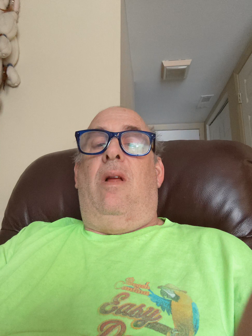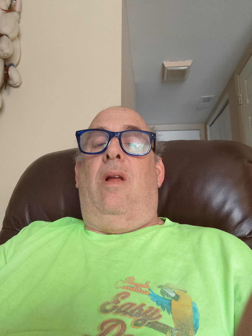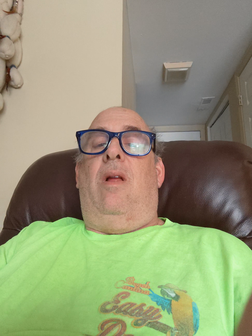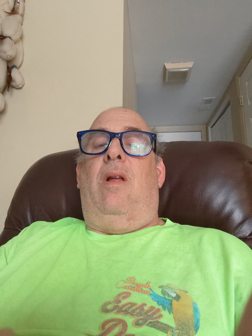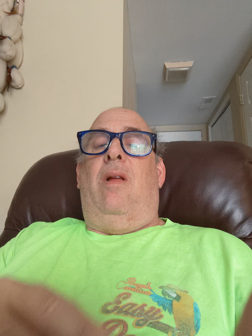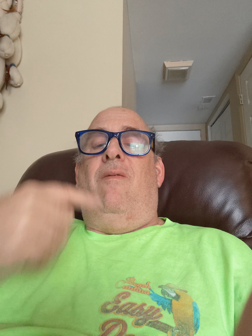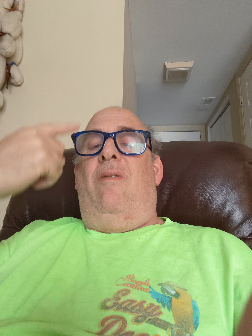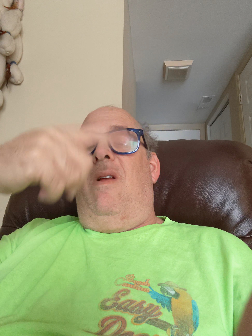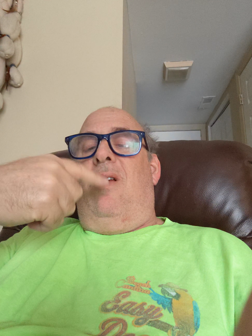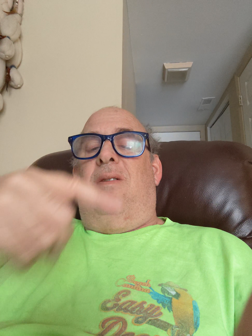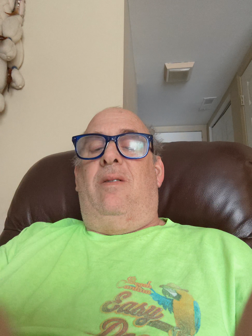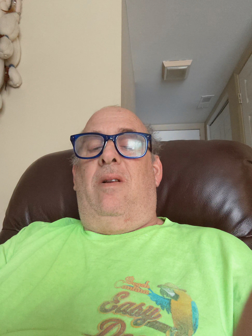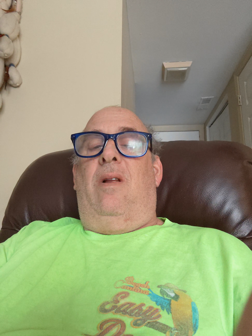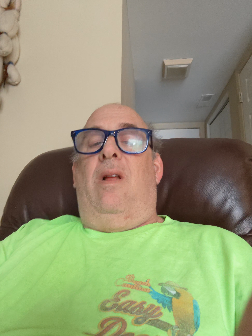face